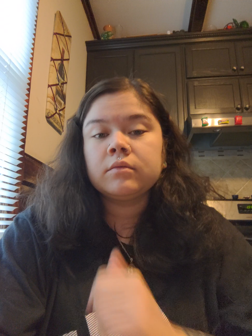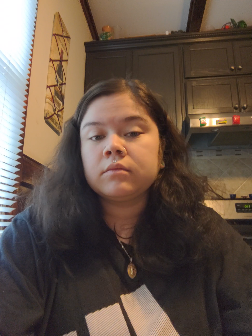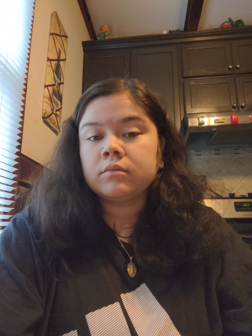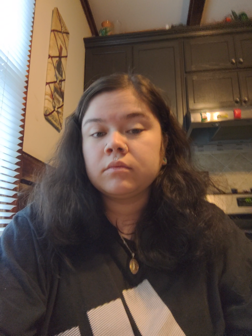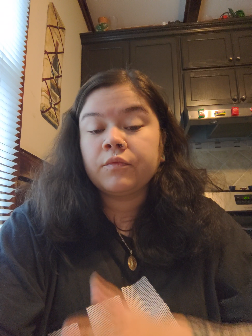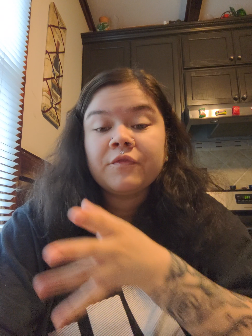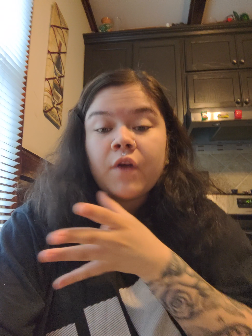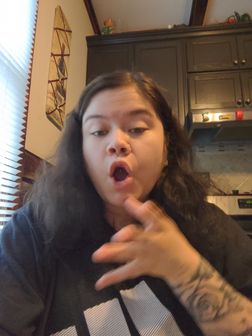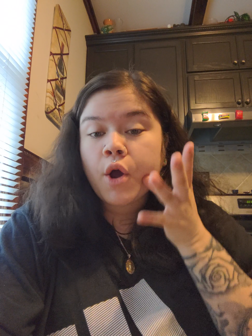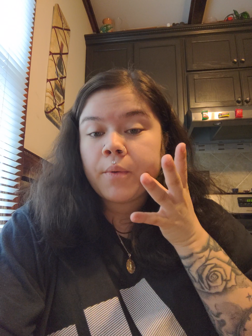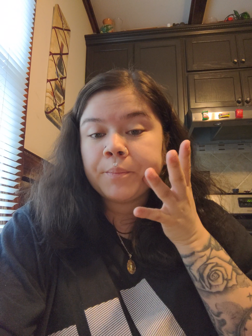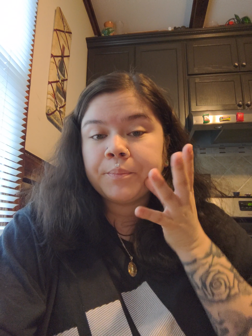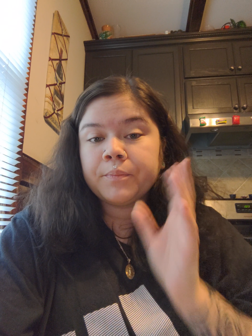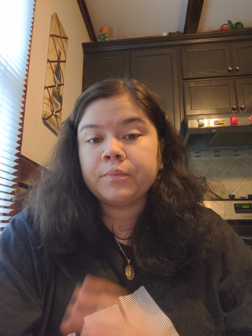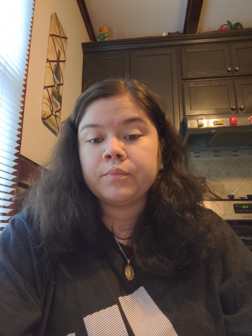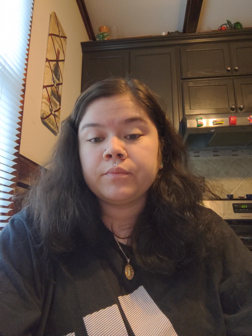farm